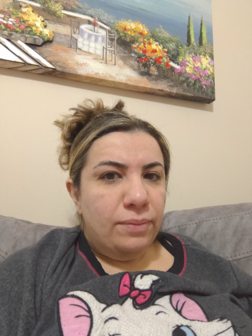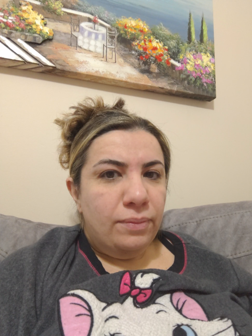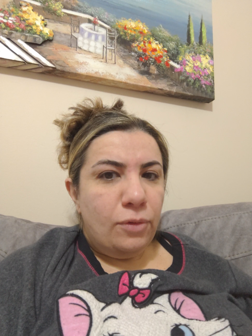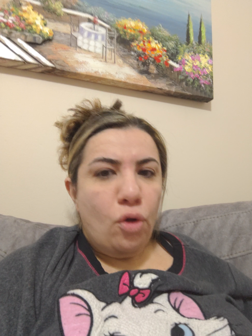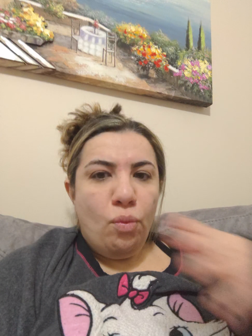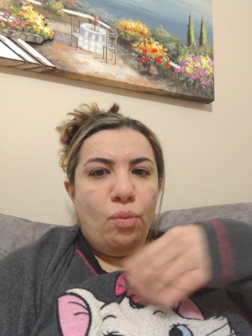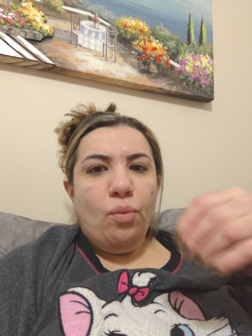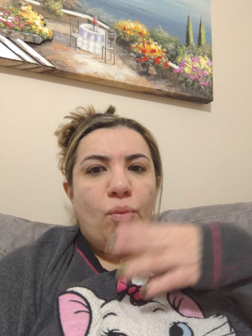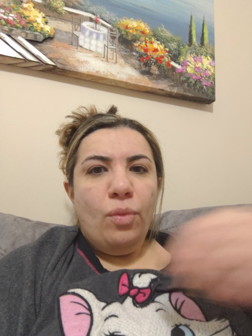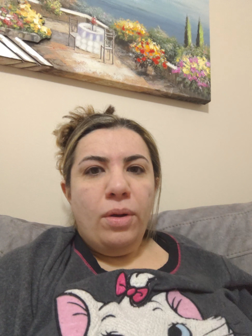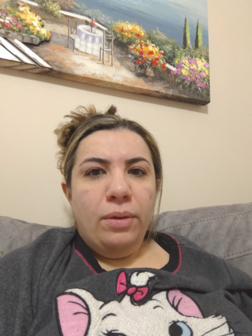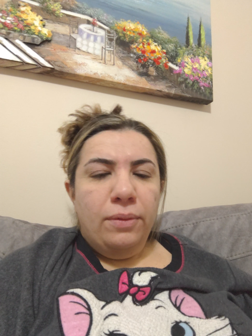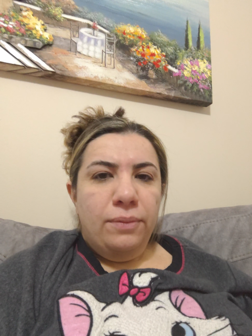white